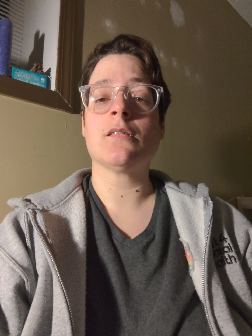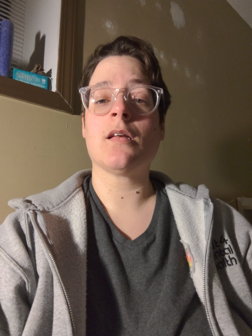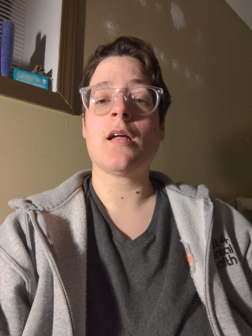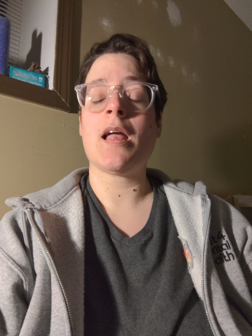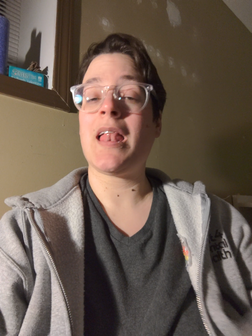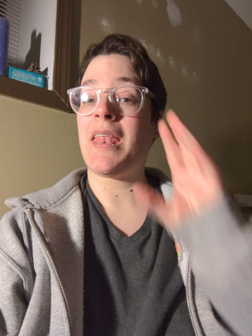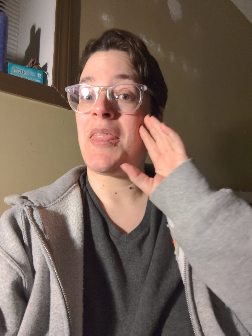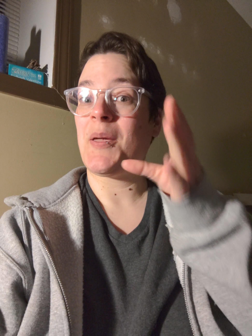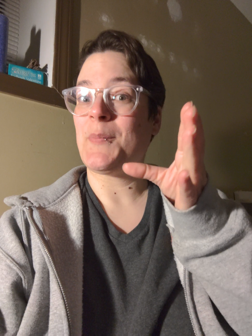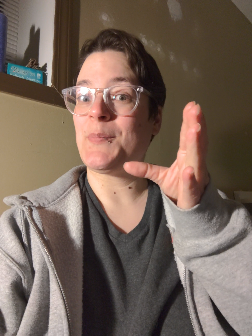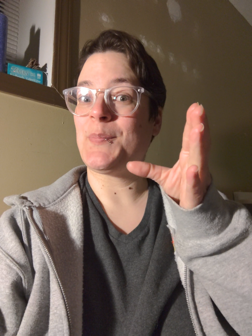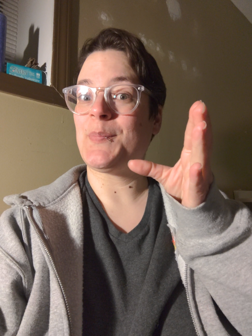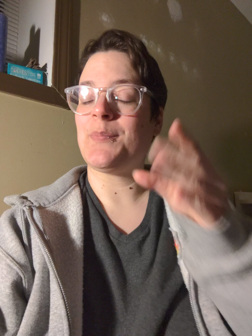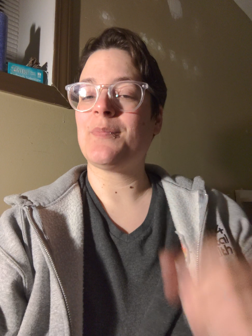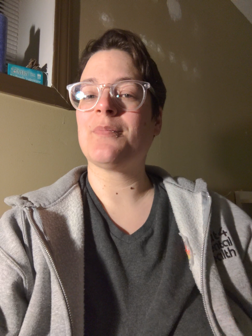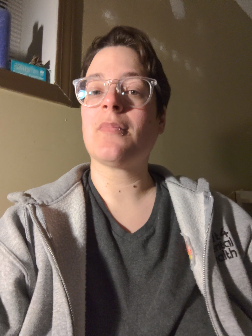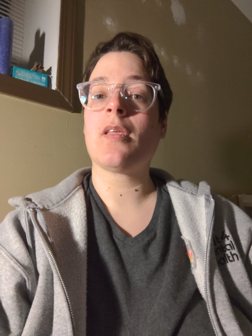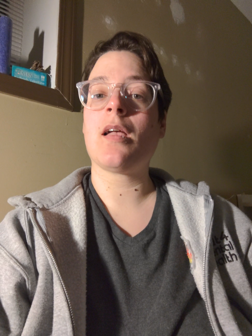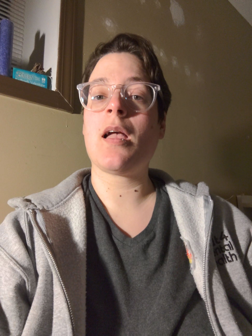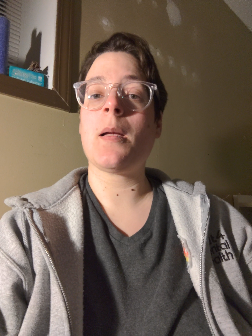hello